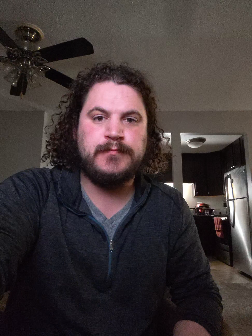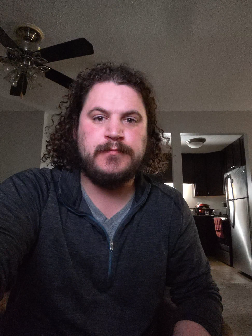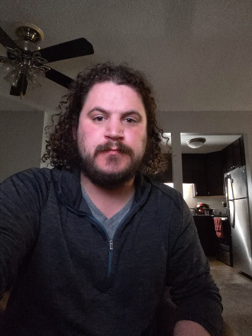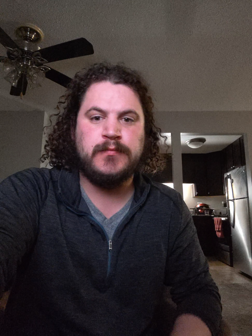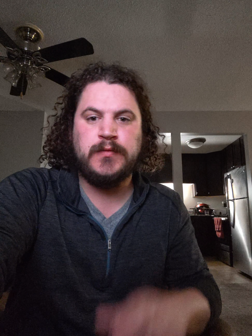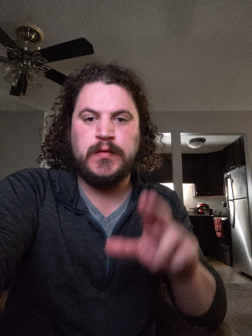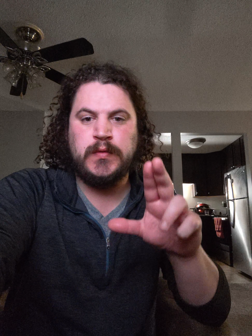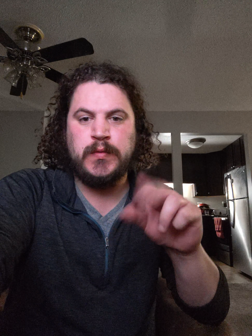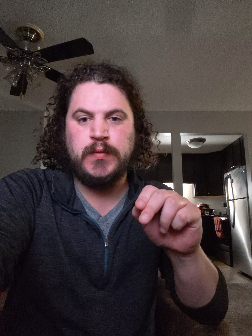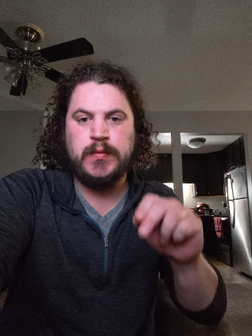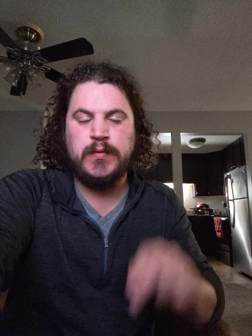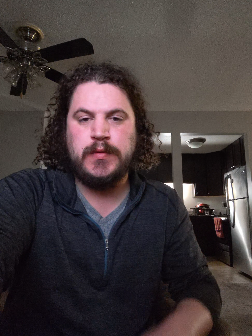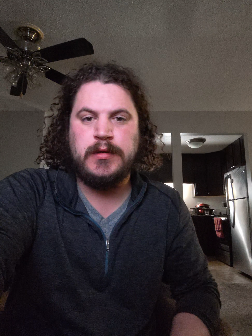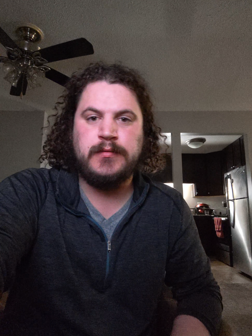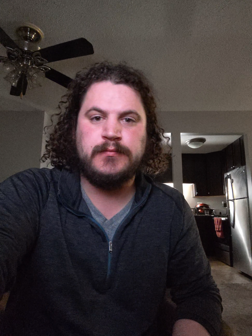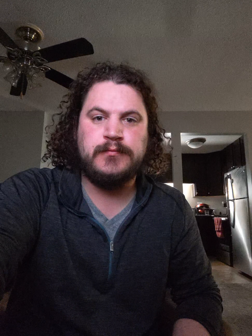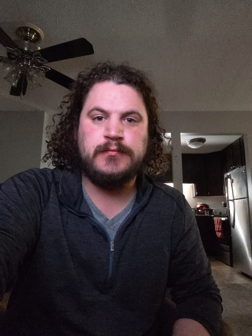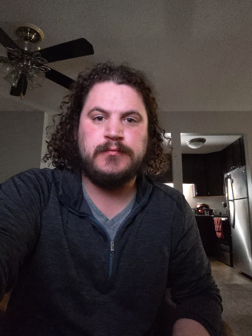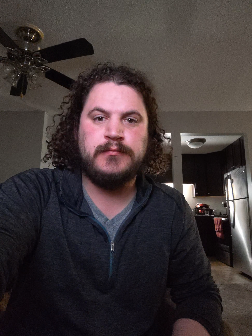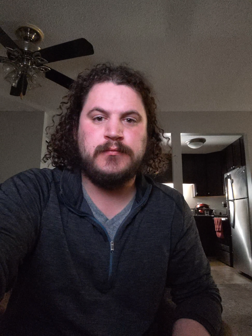no